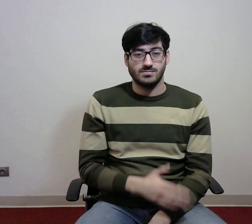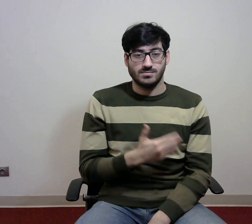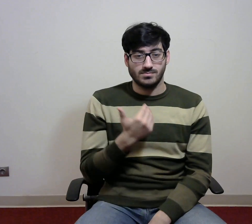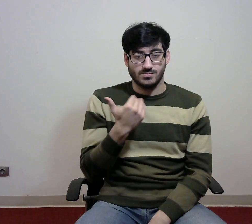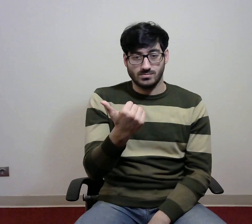siz